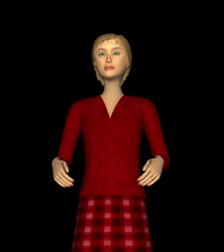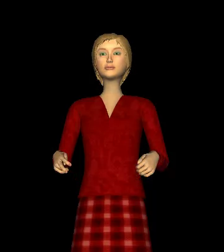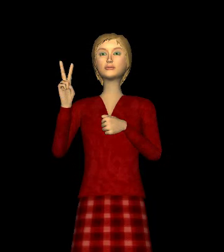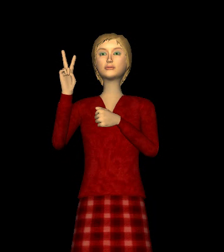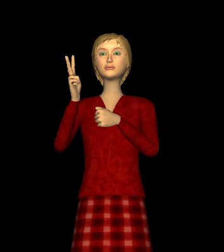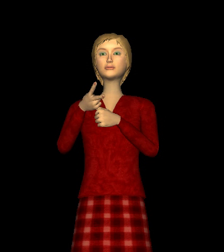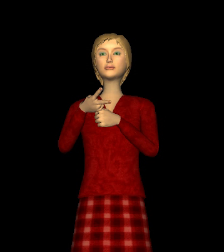سيء